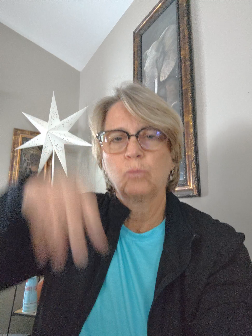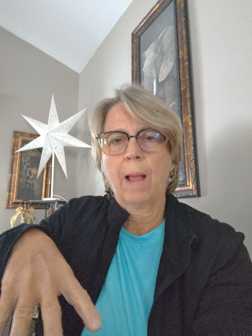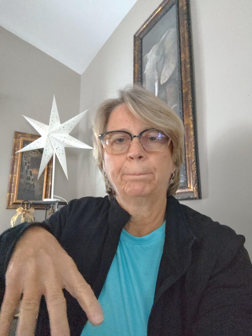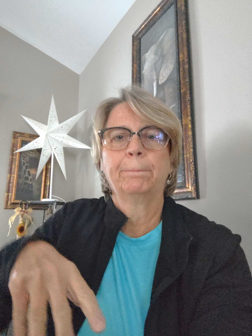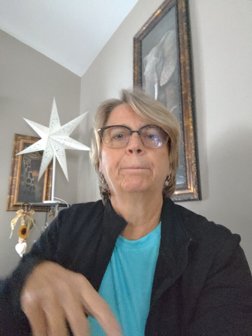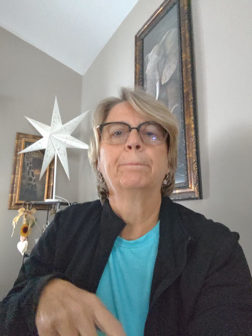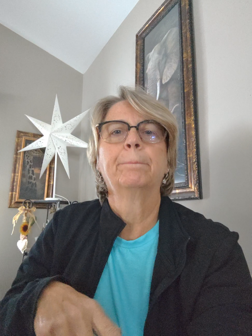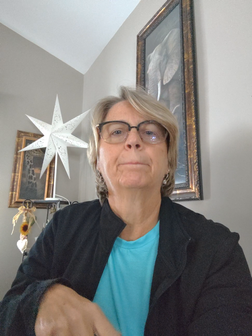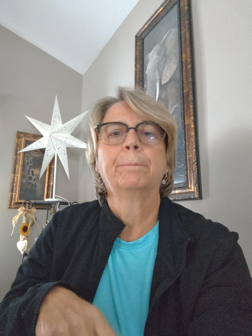drop